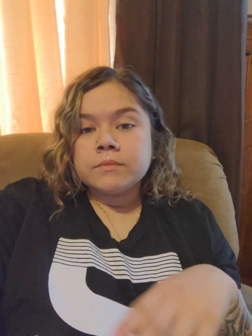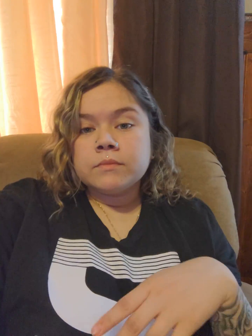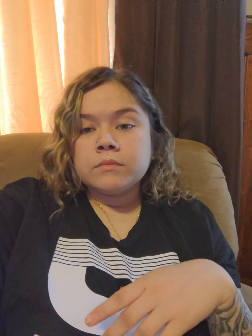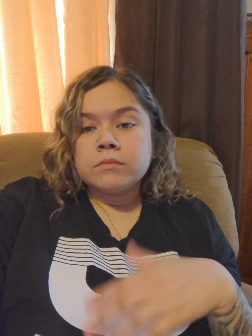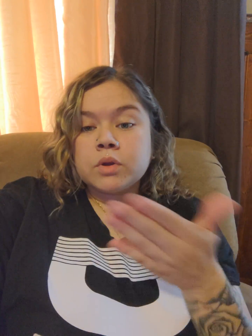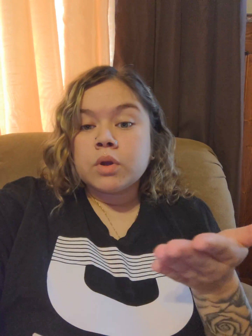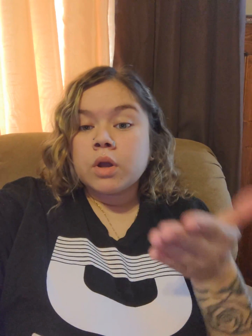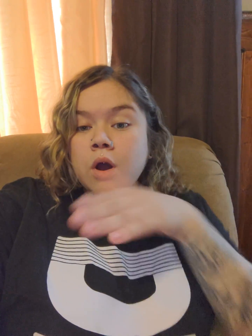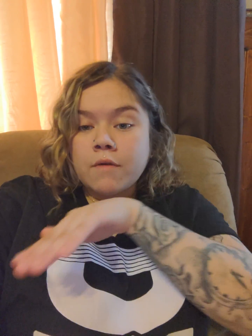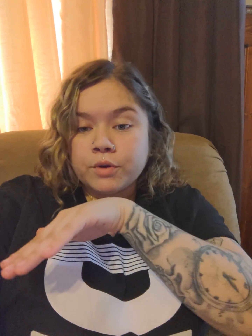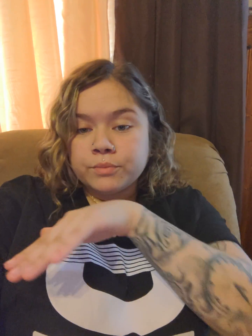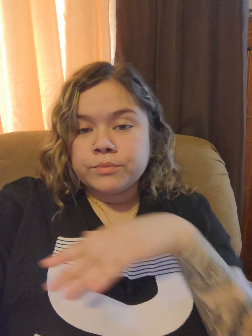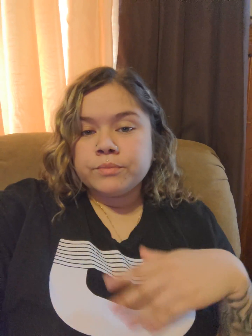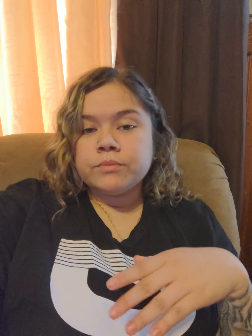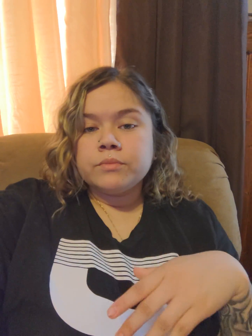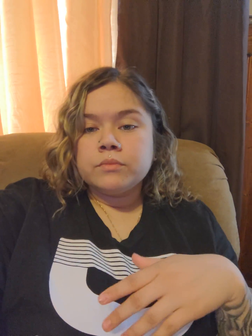cover